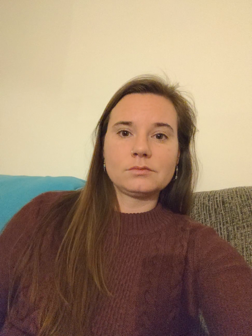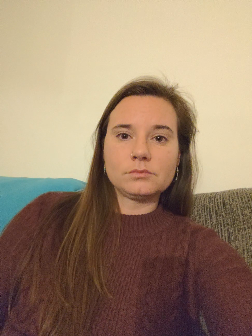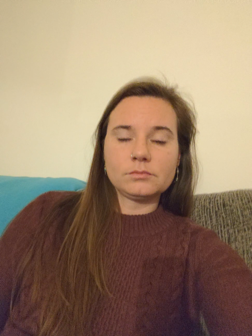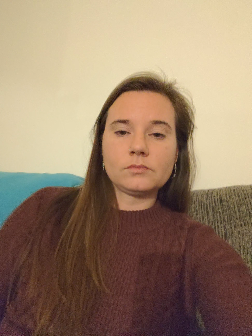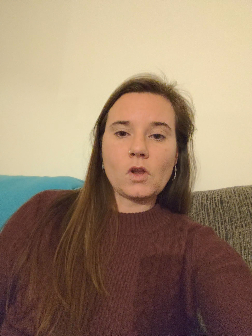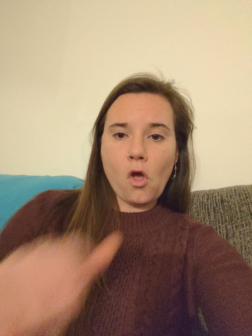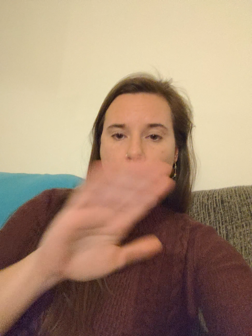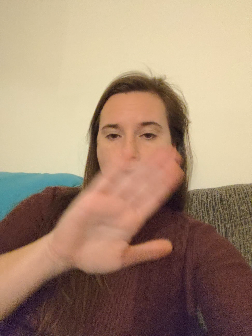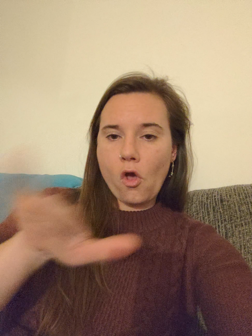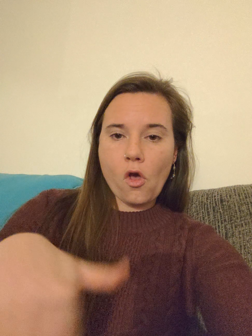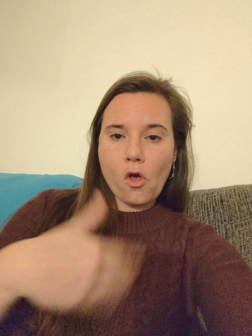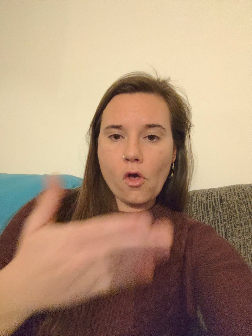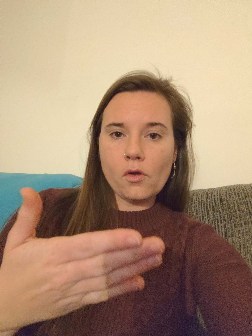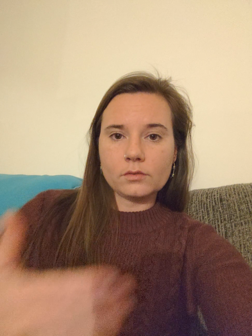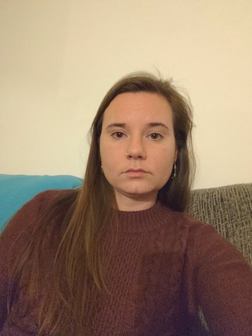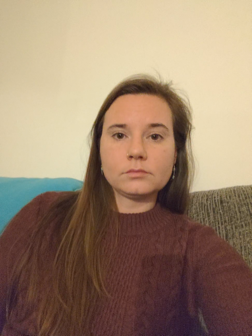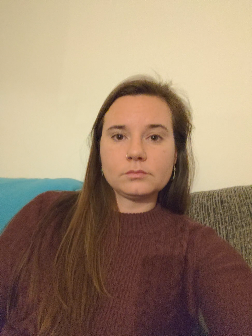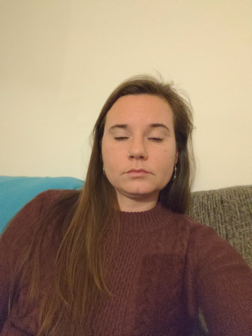all